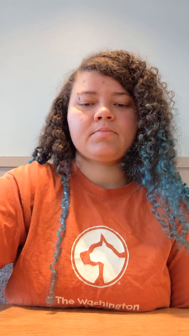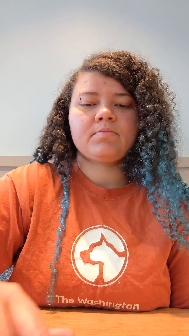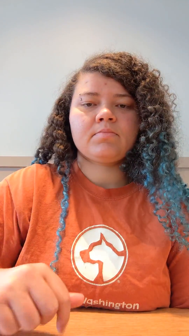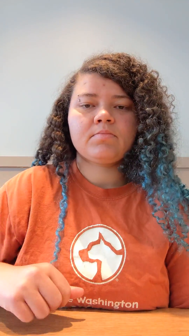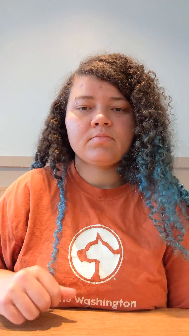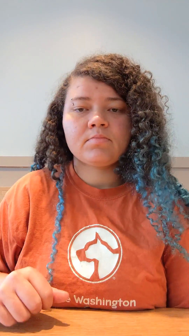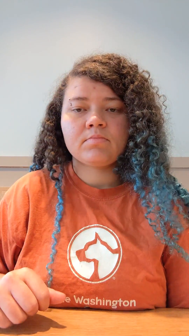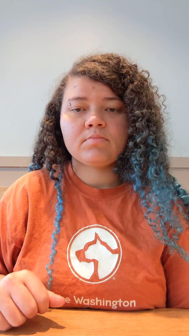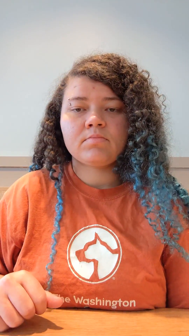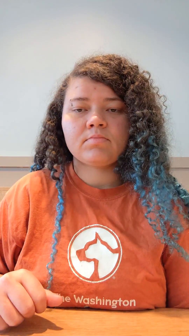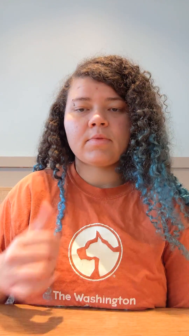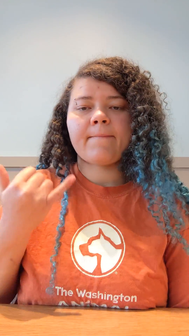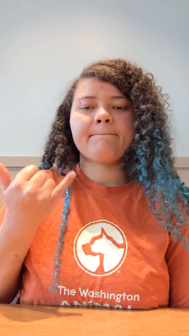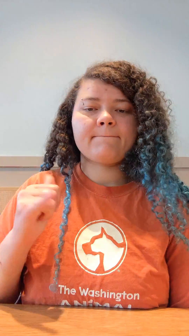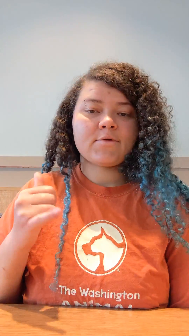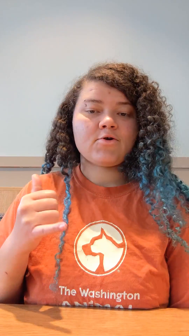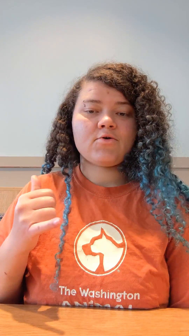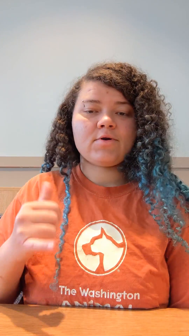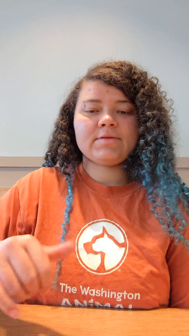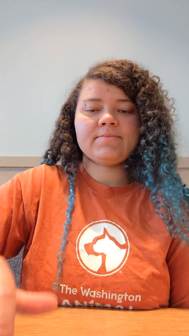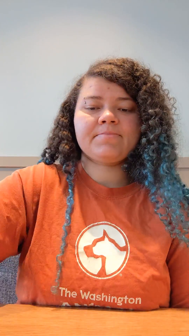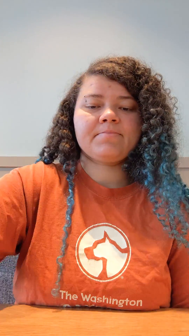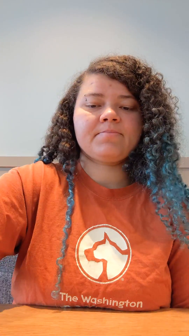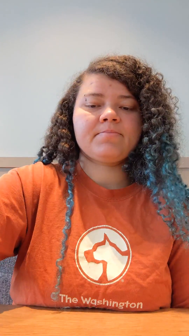party